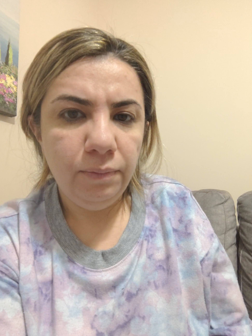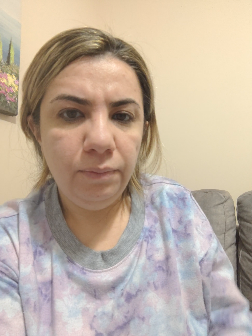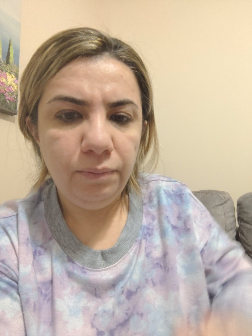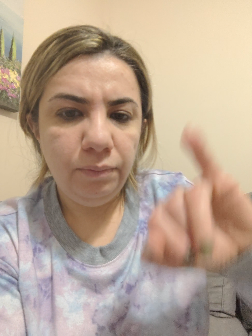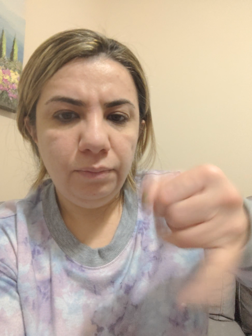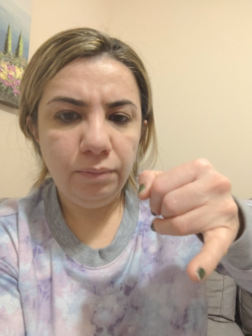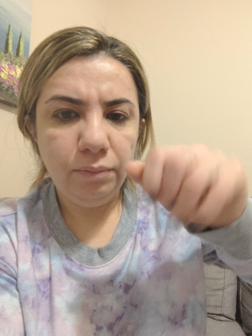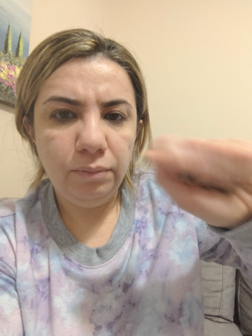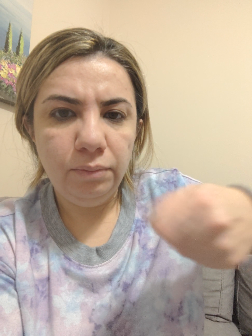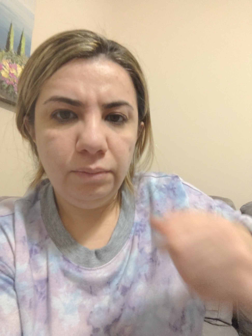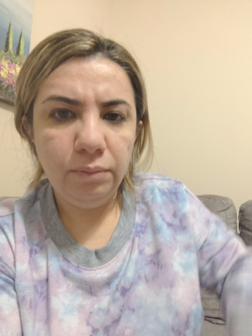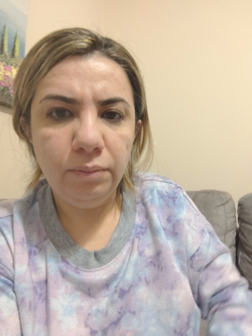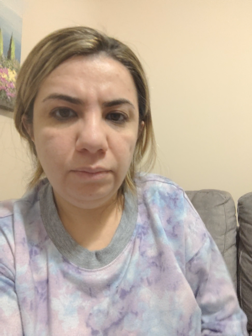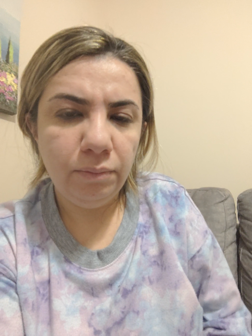jeans